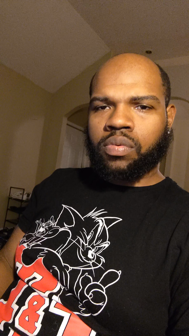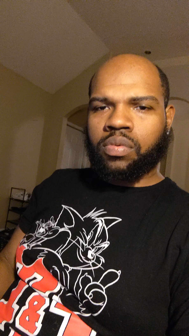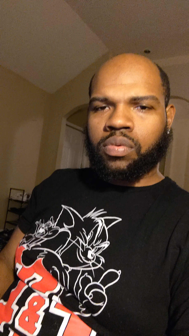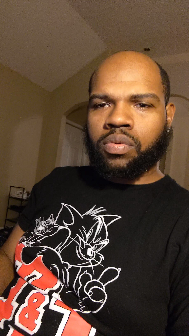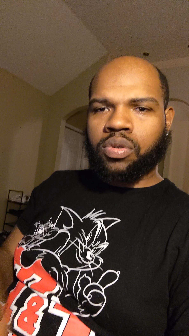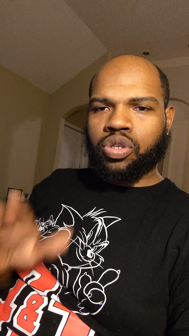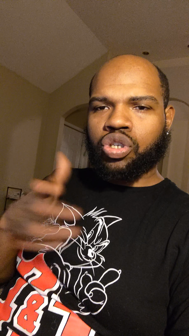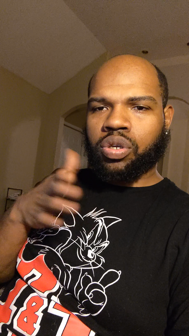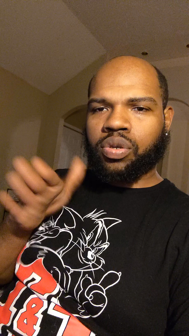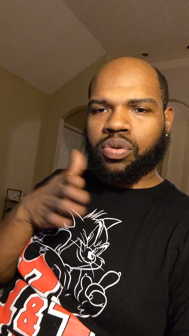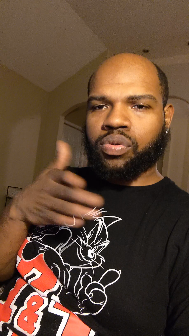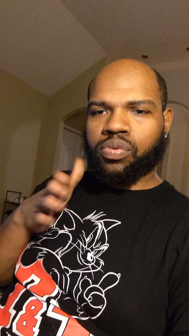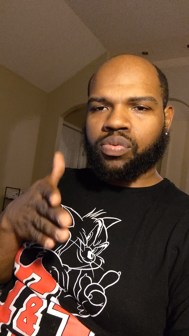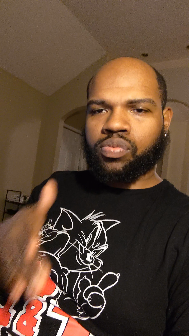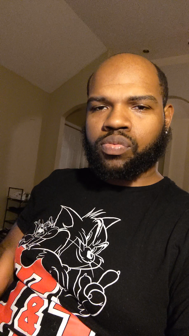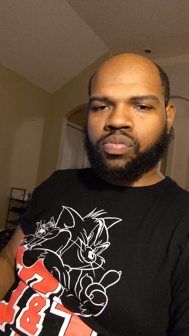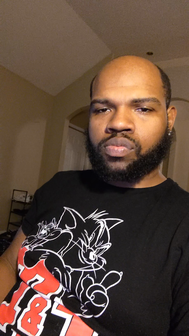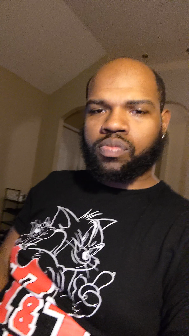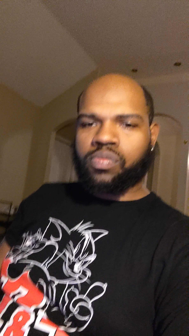share